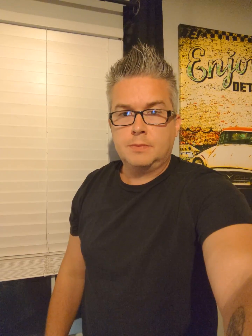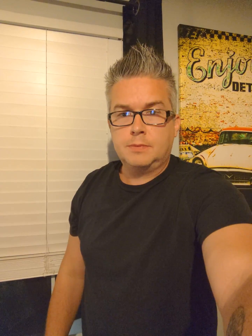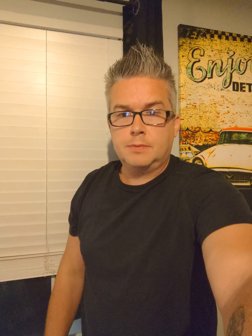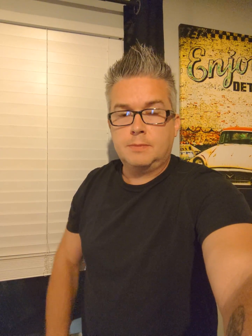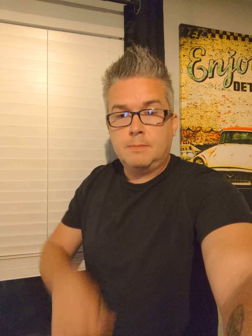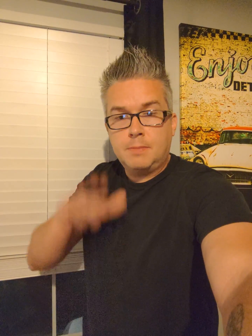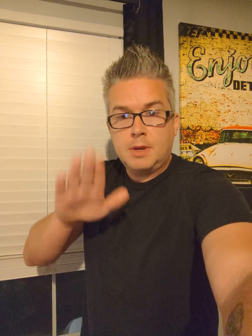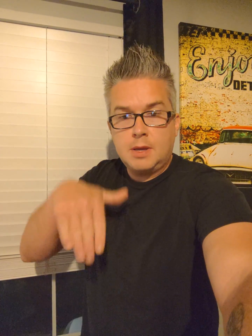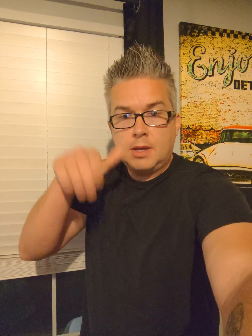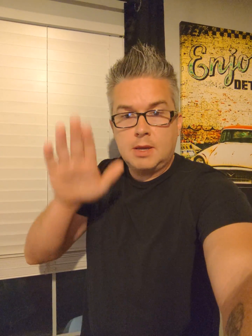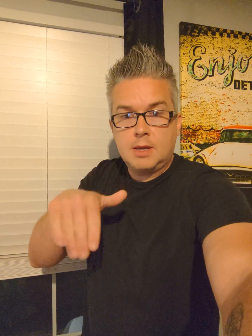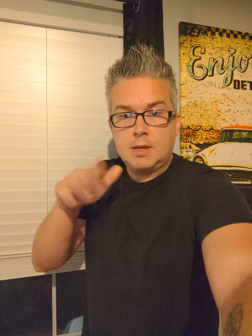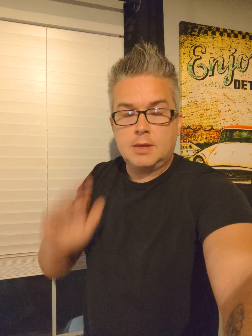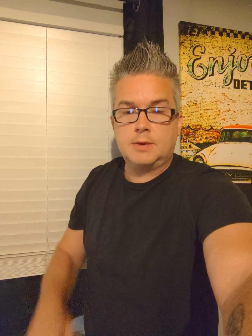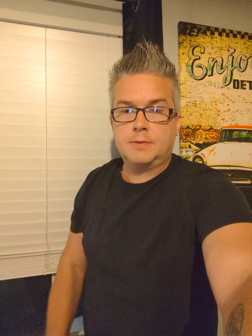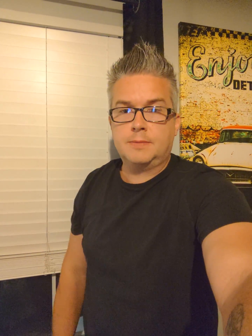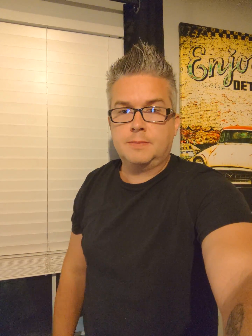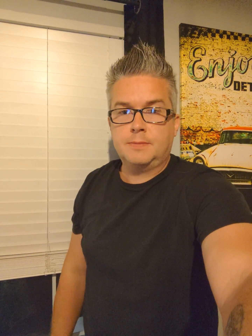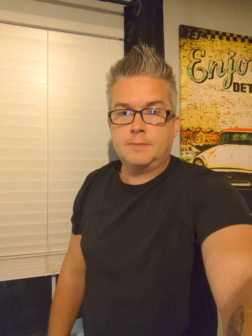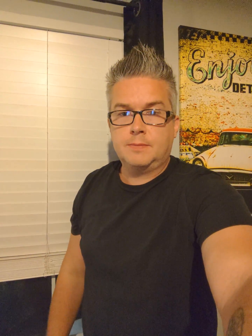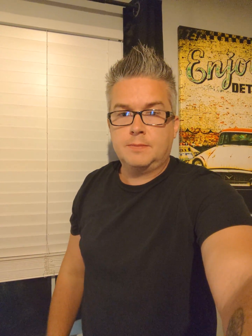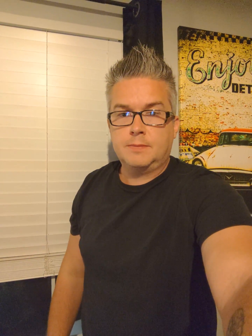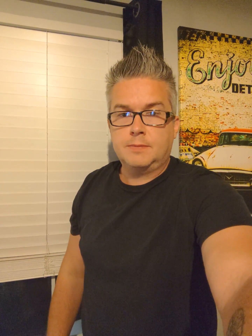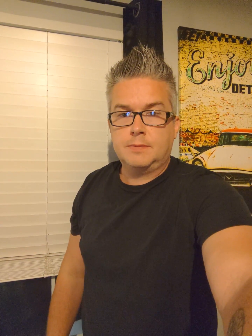paint